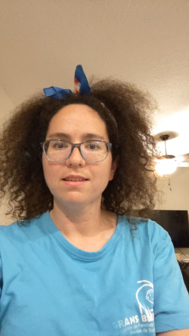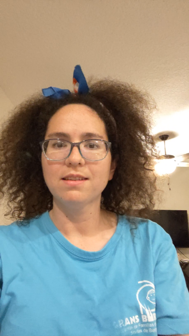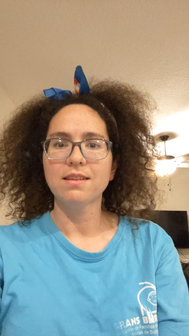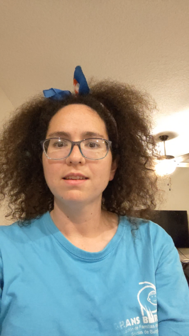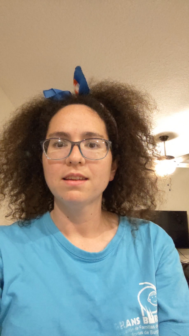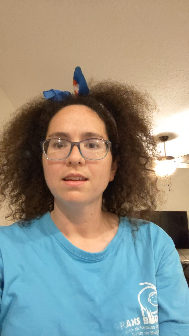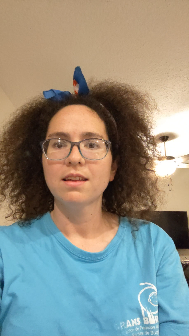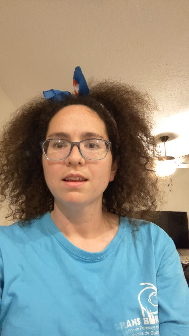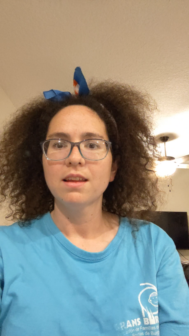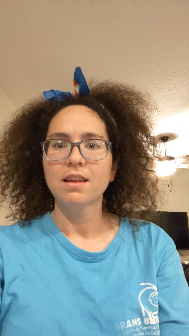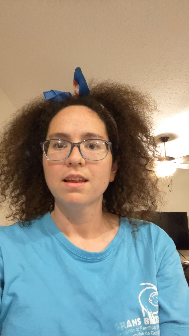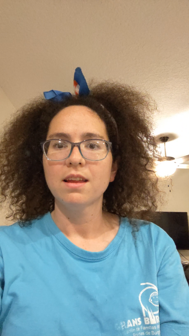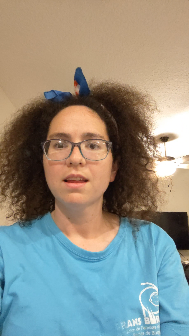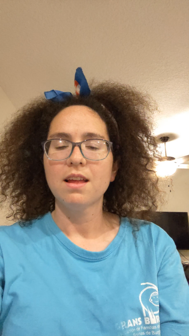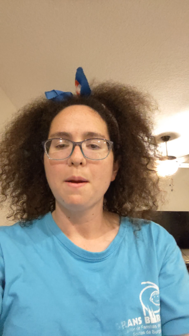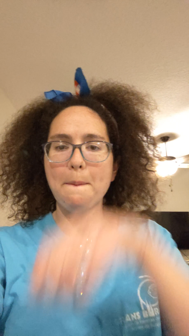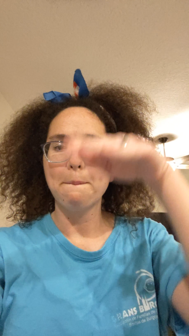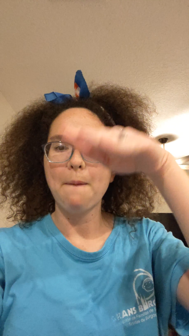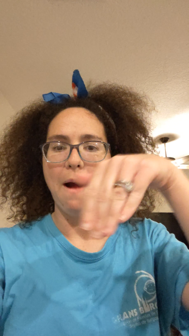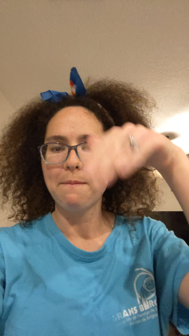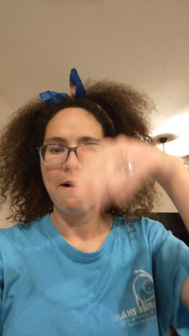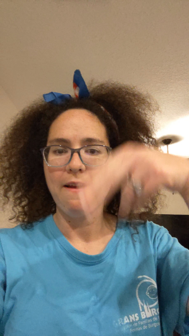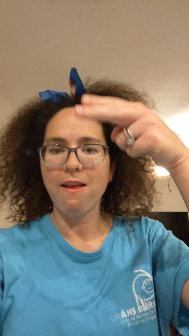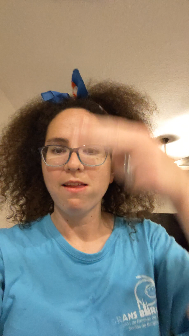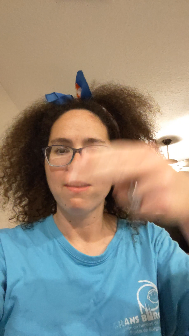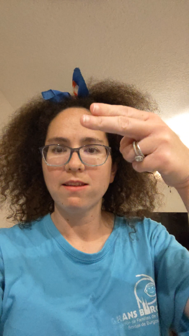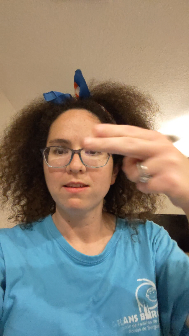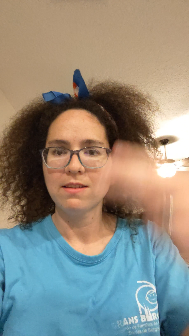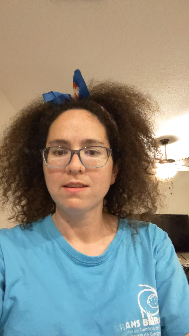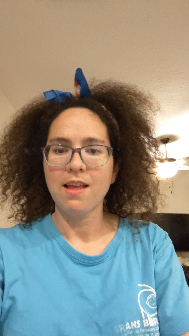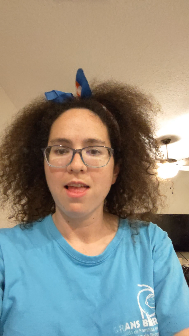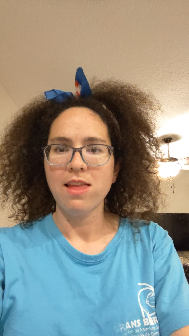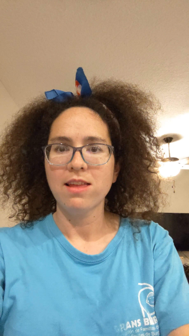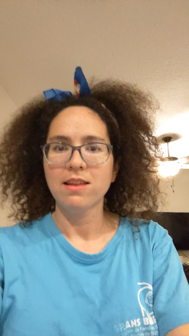pet's name